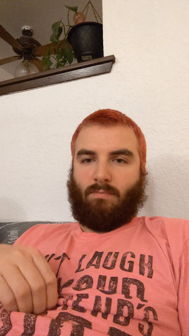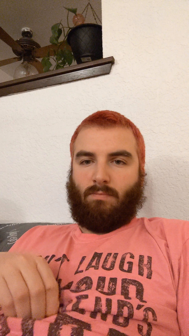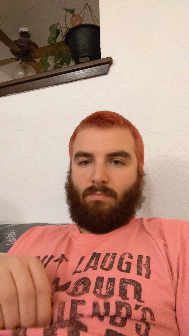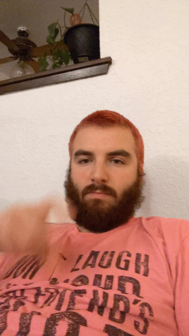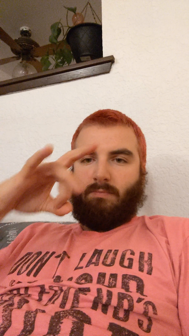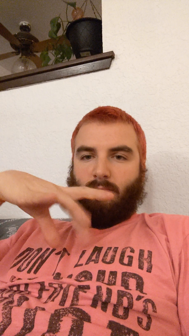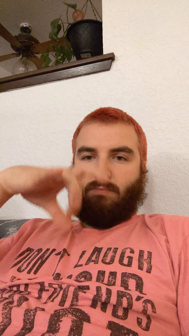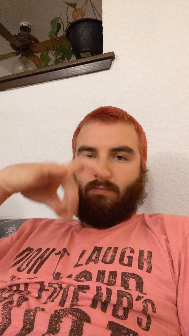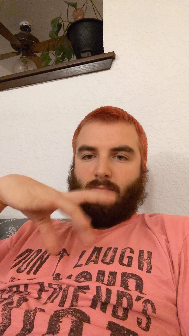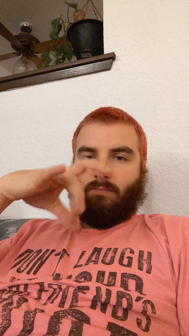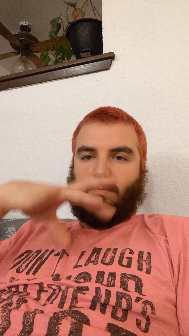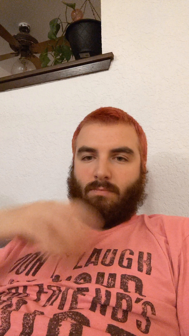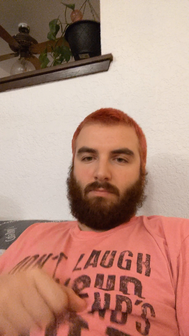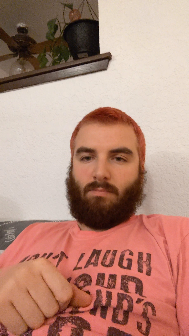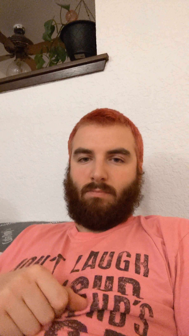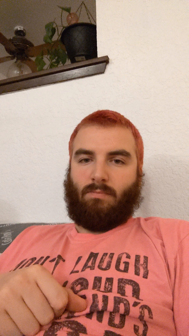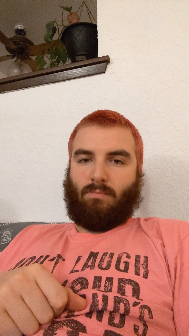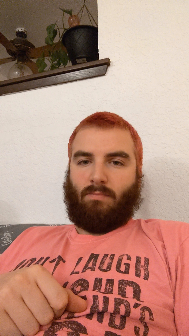pumpkin